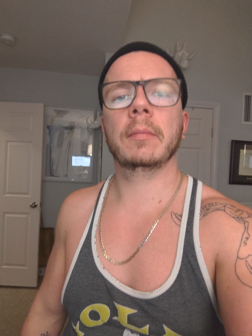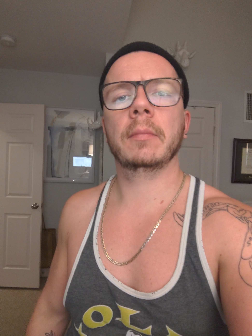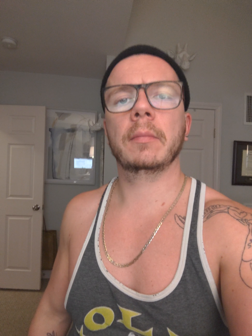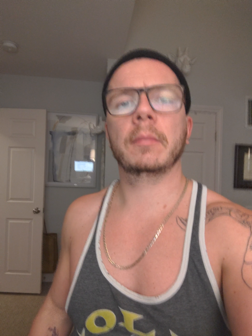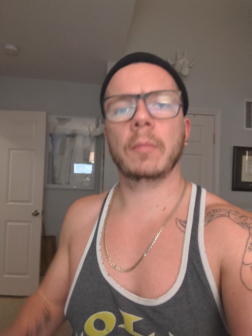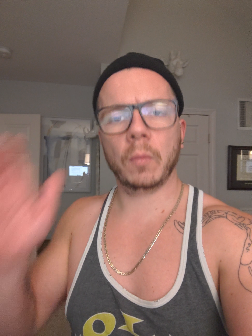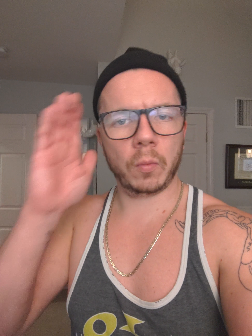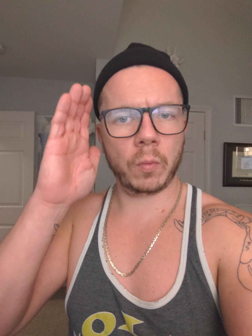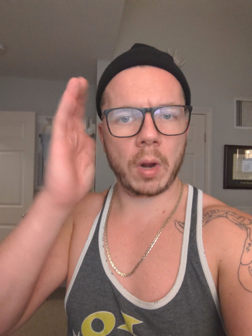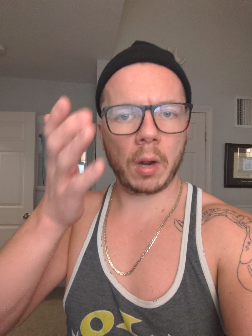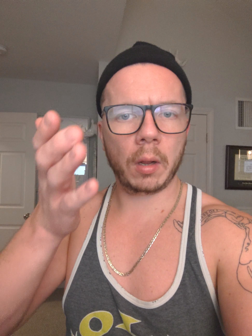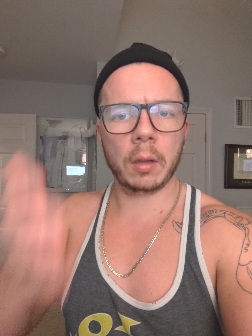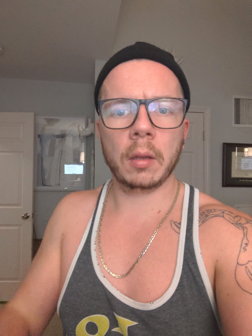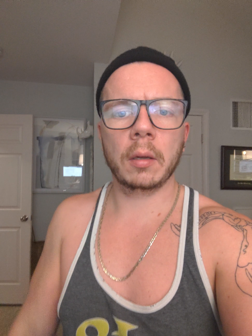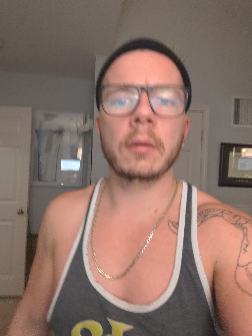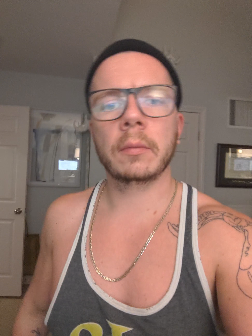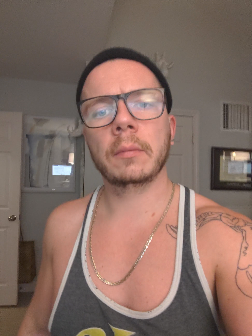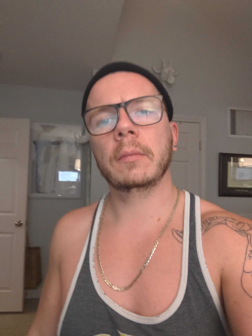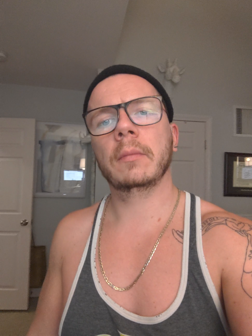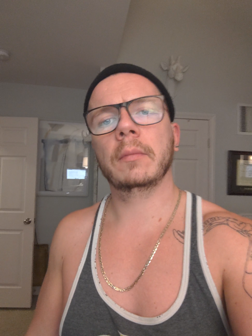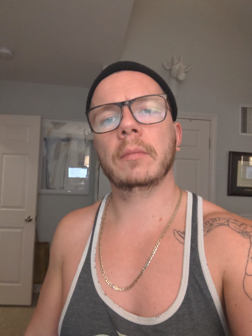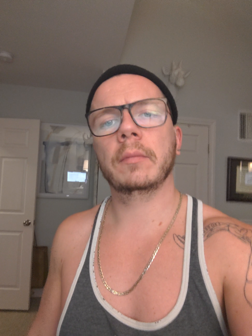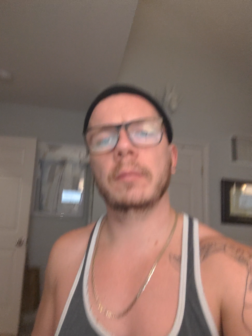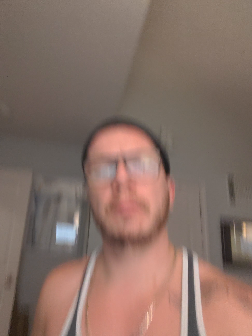will